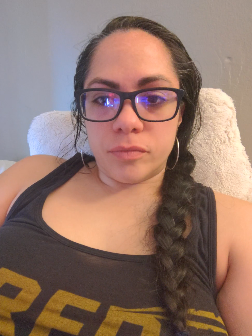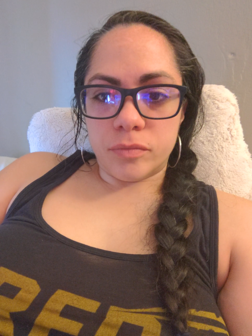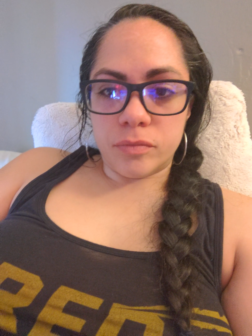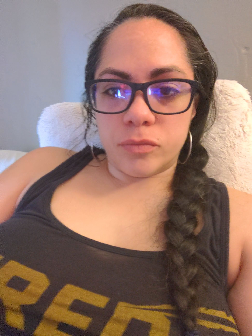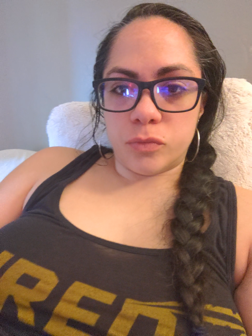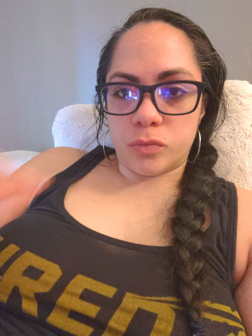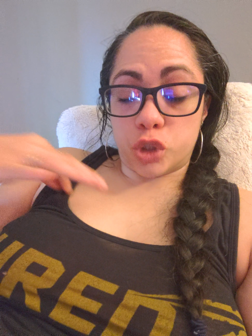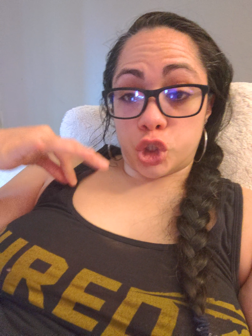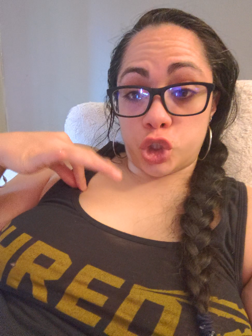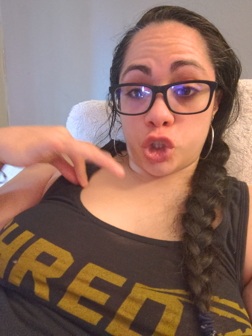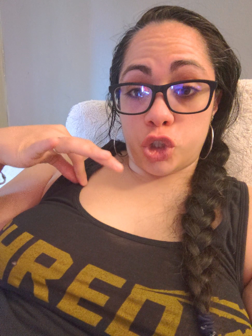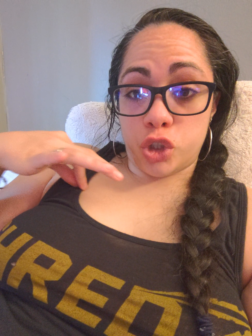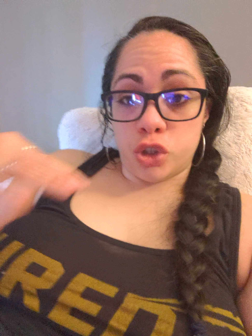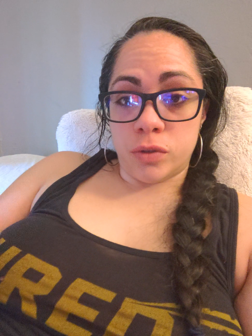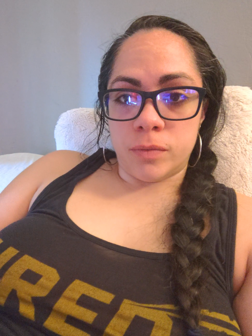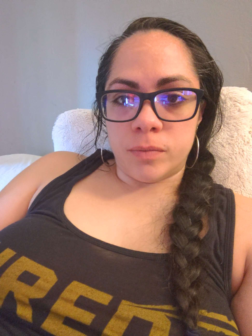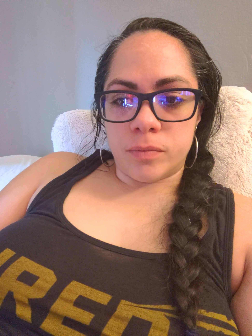shirt